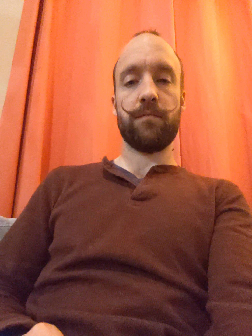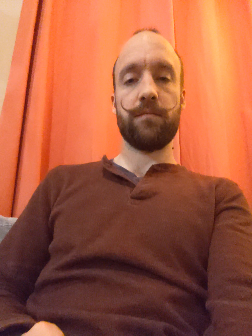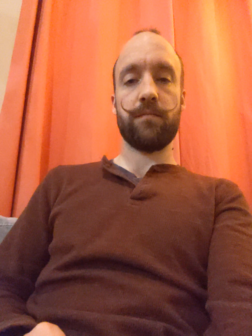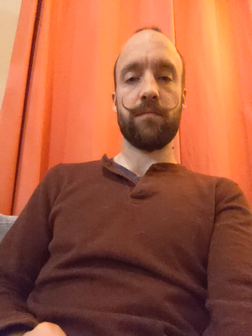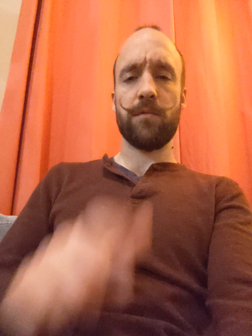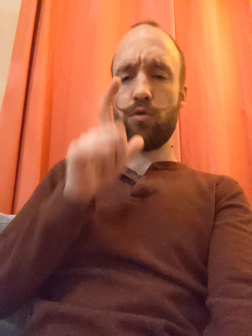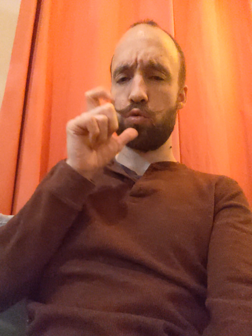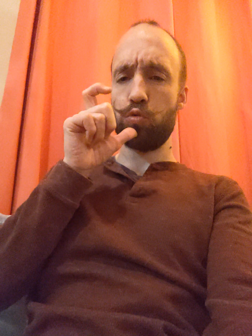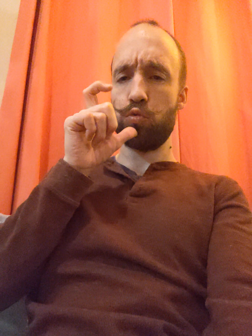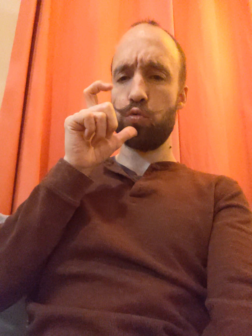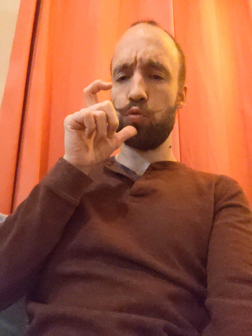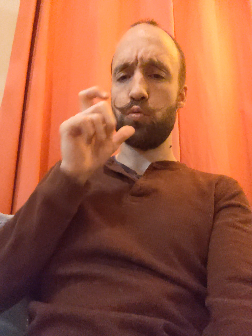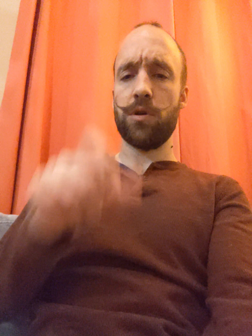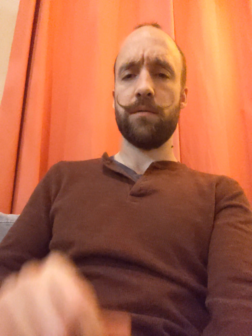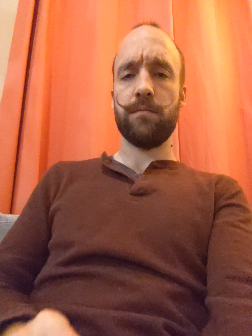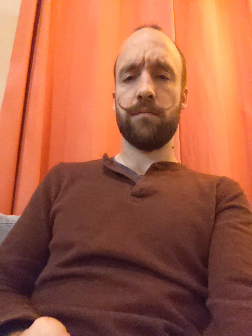who